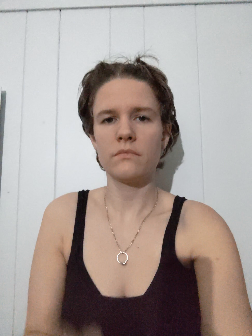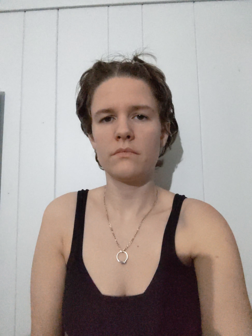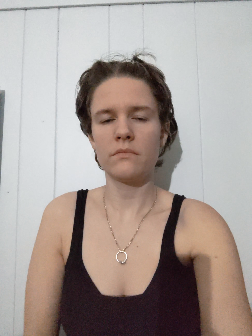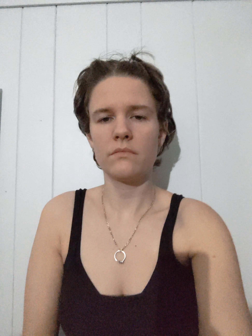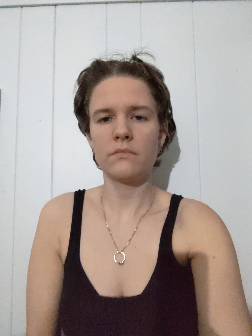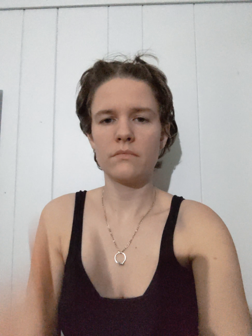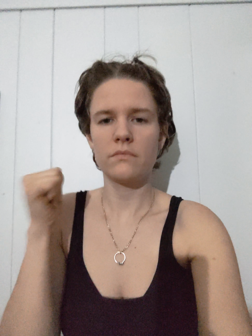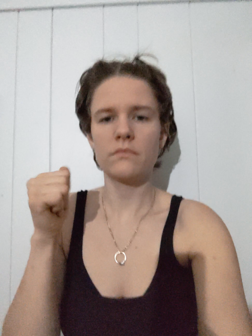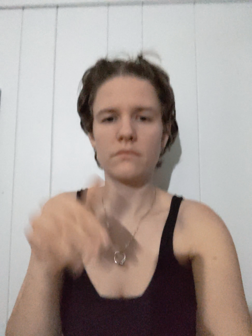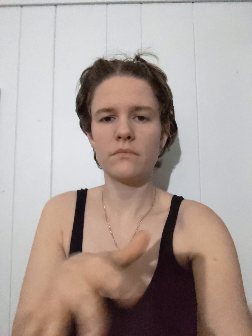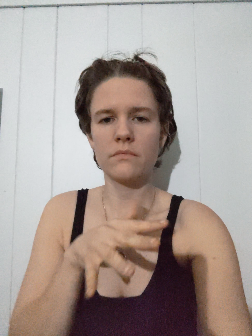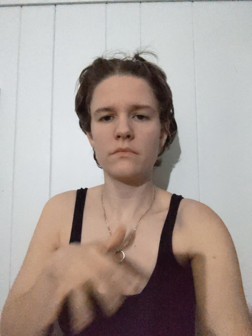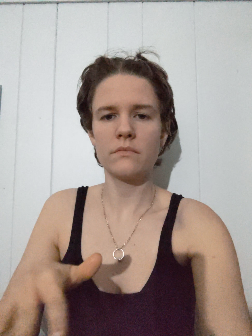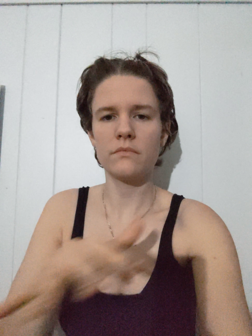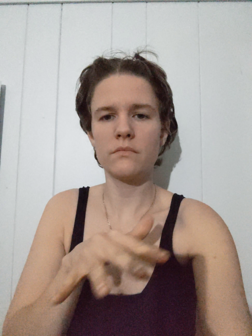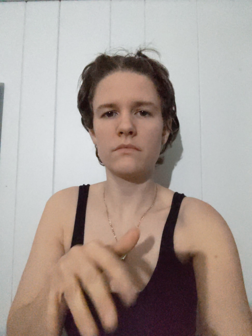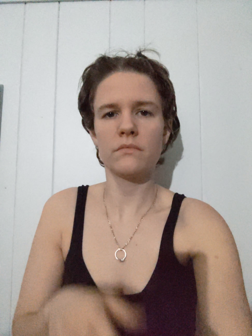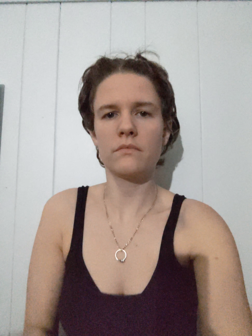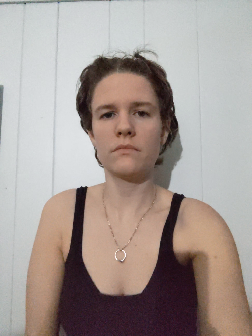backyard